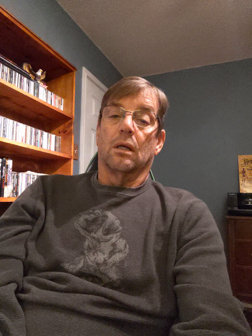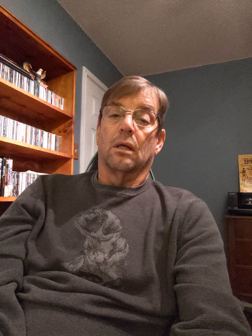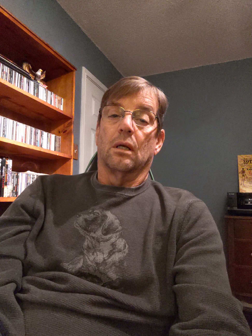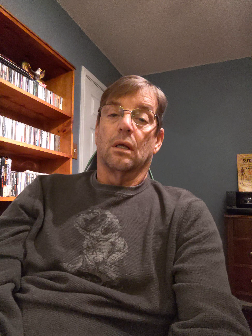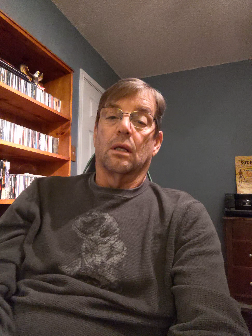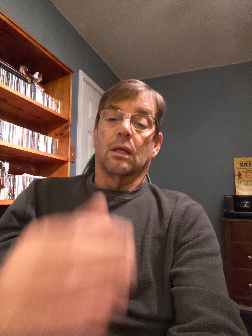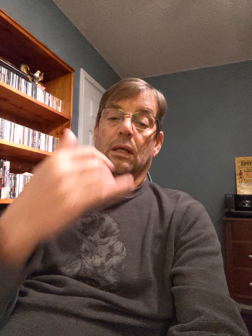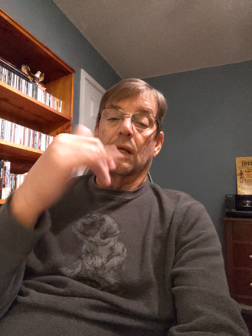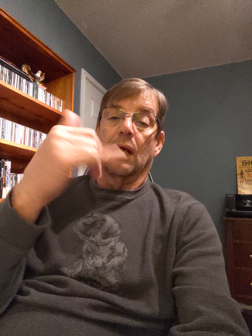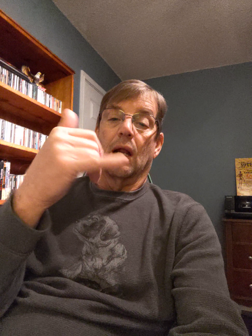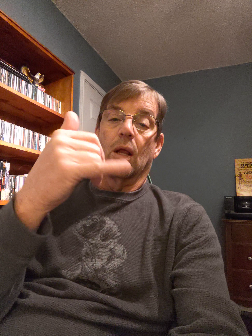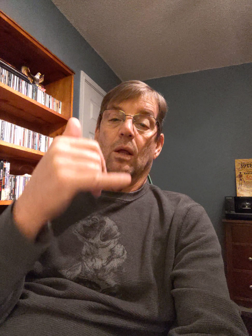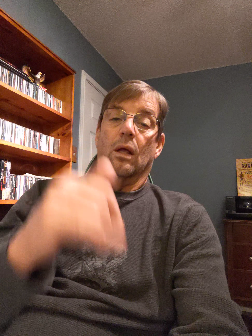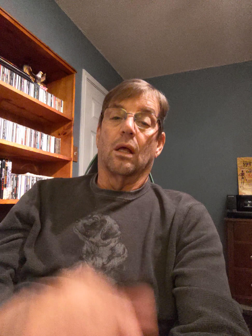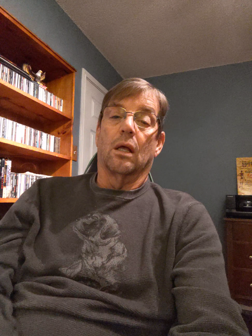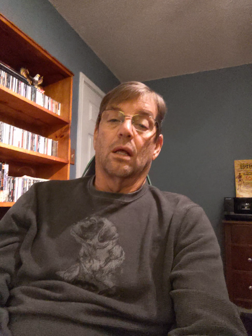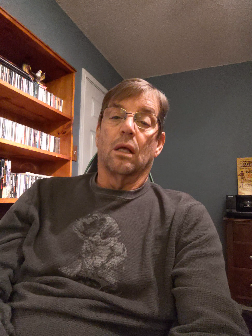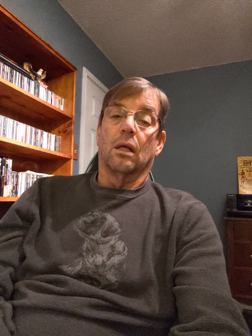yellow